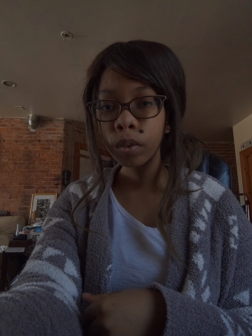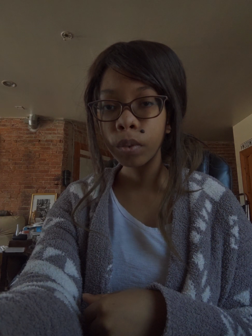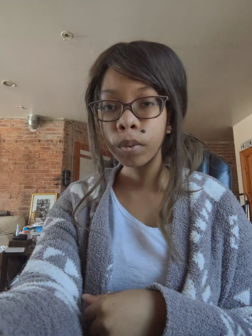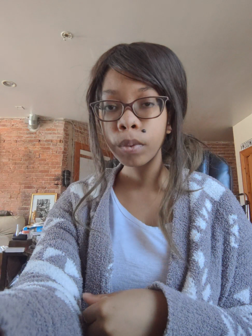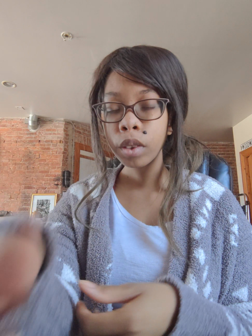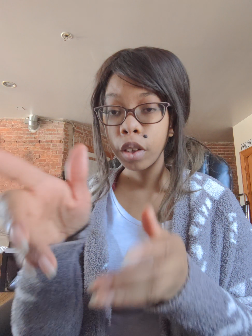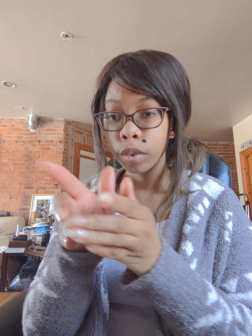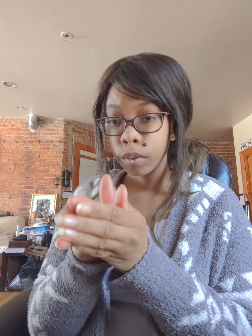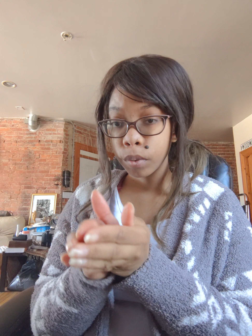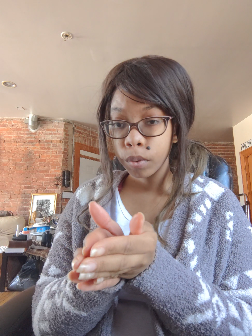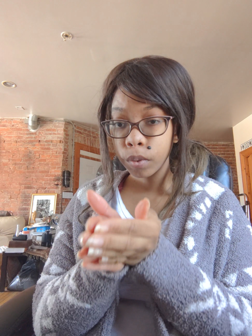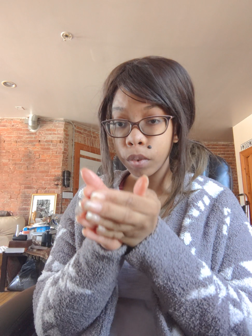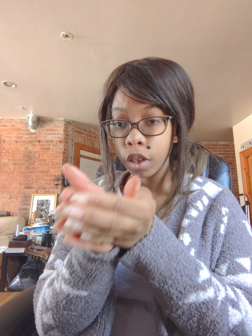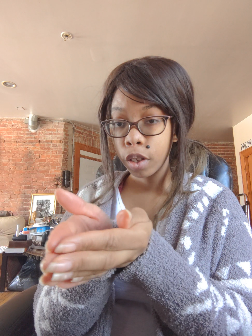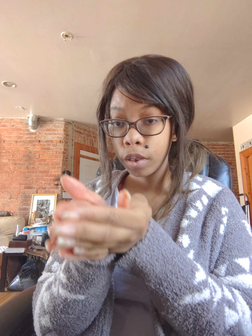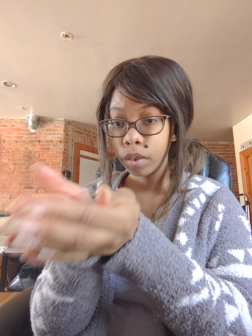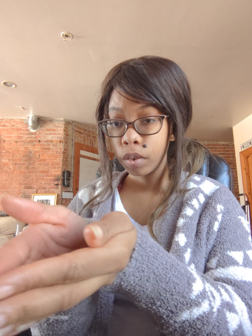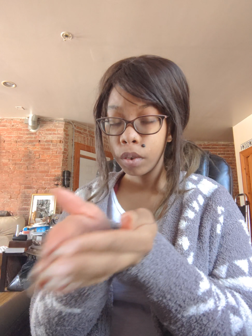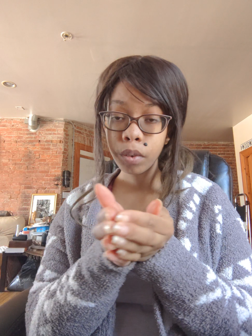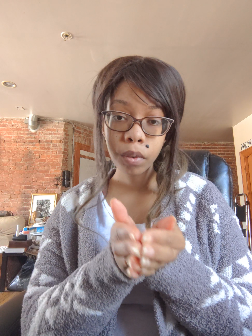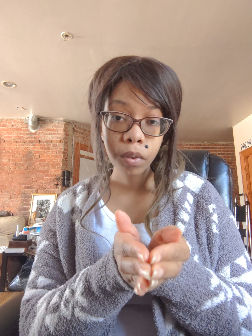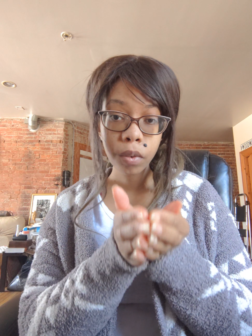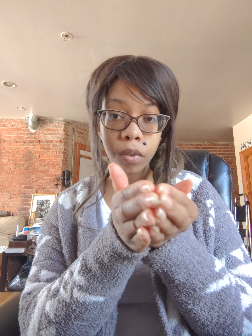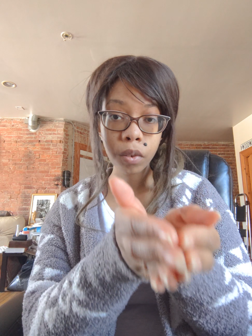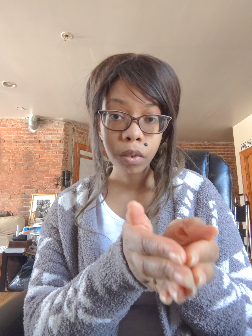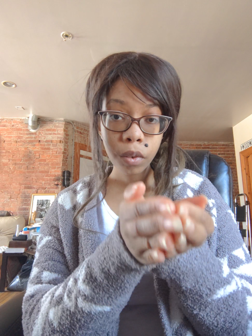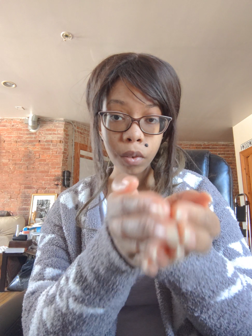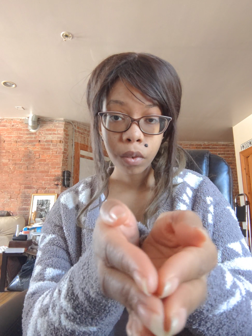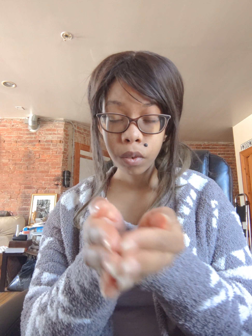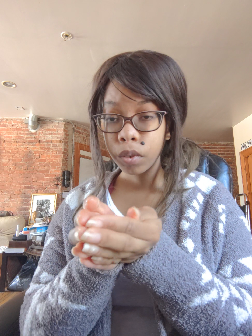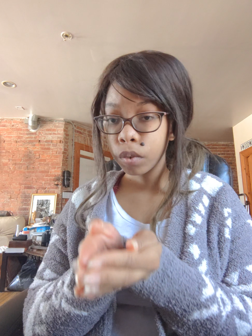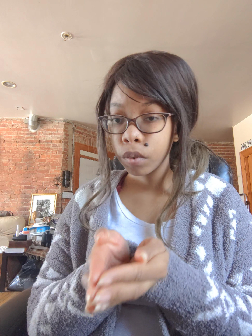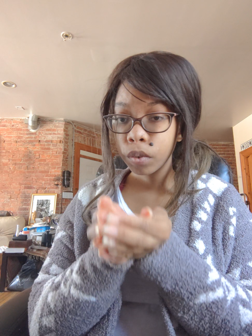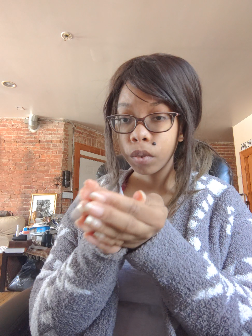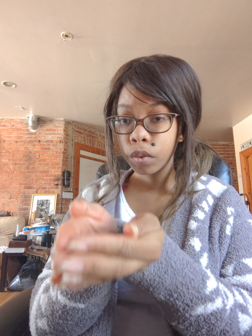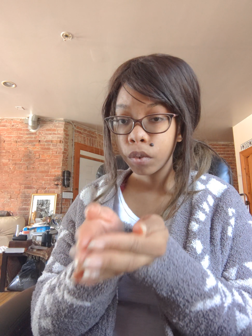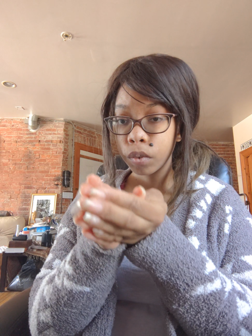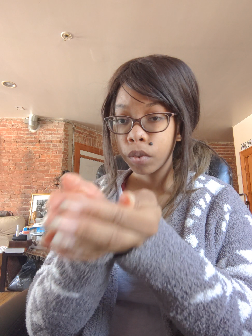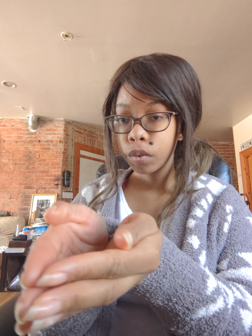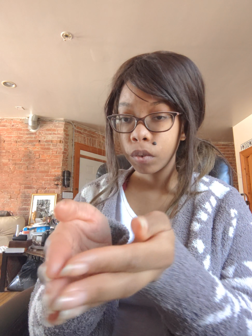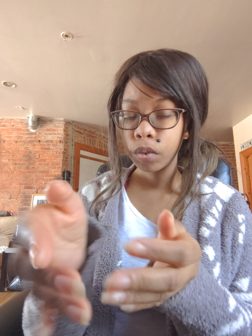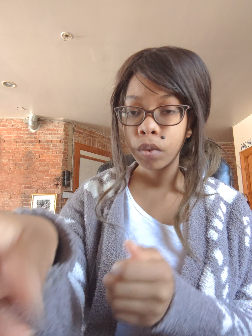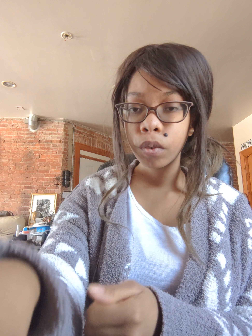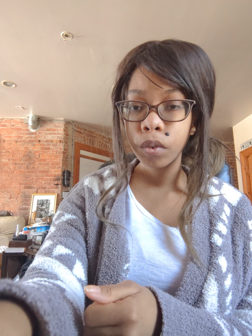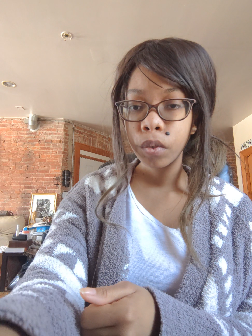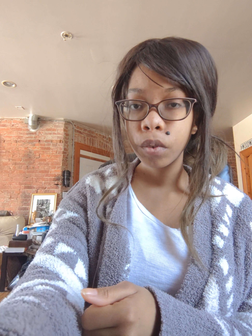boat